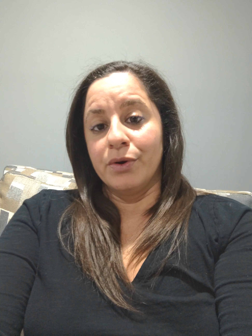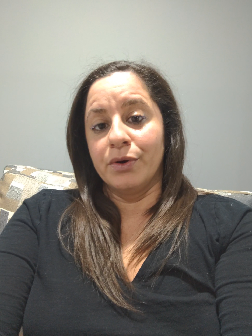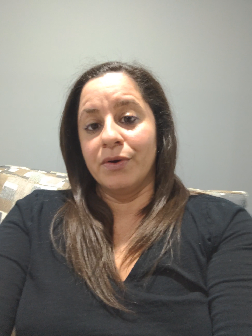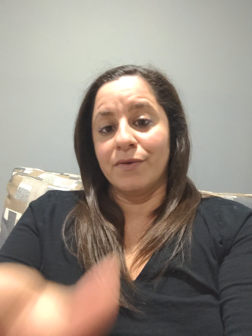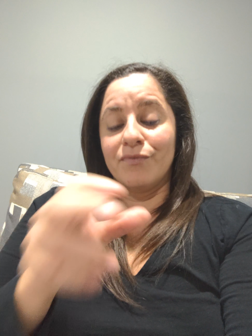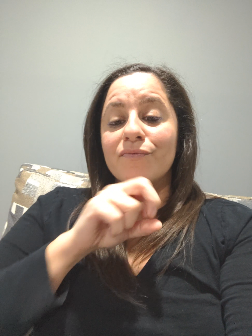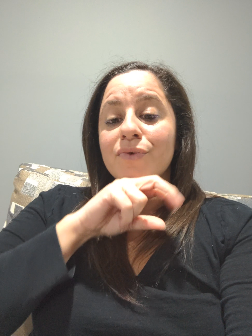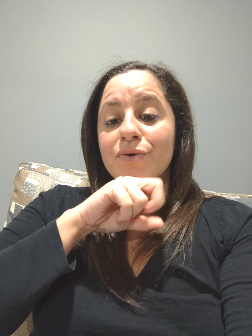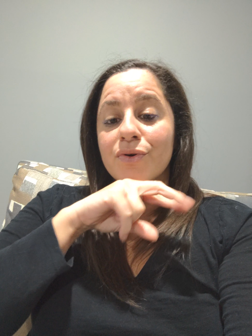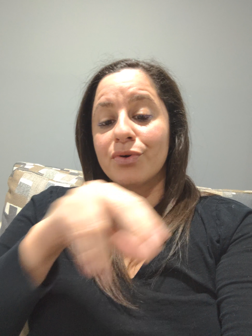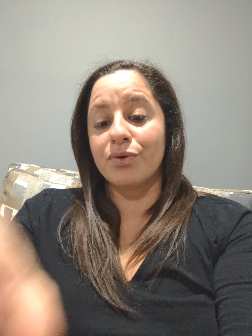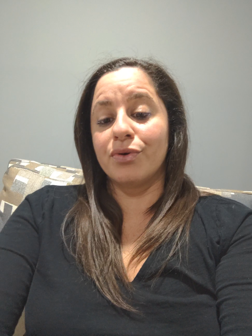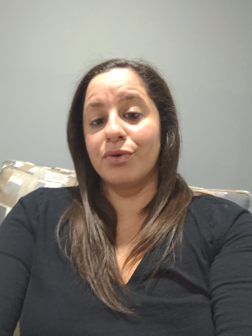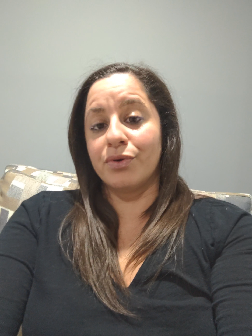frog